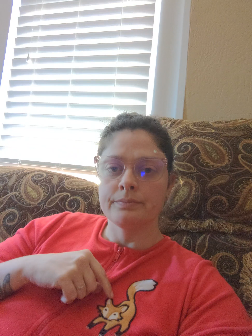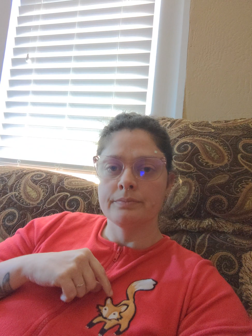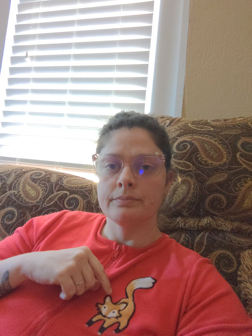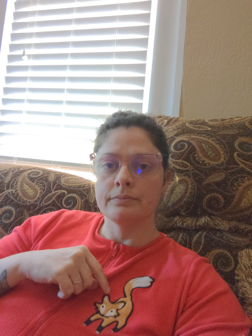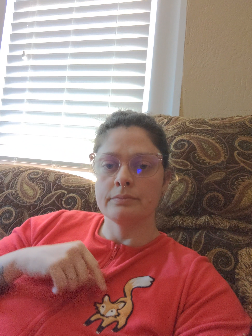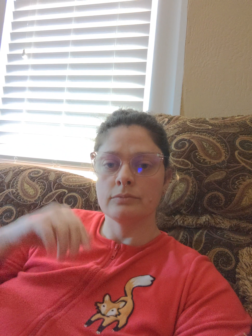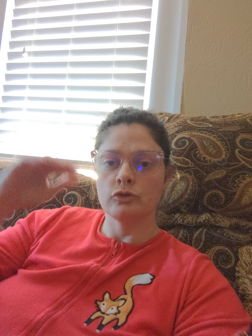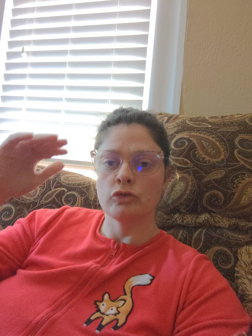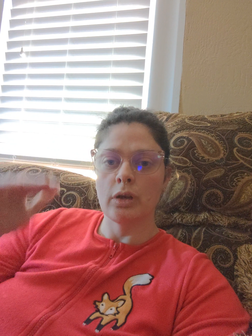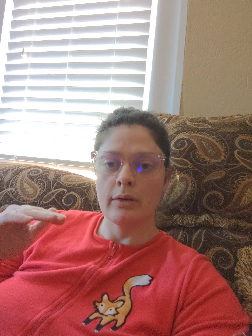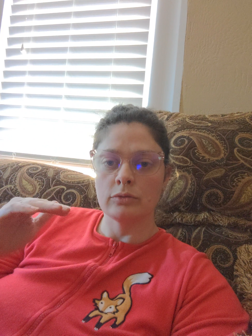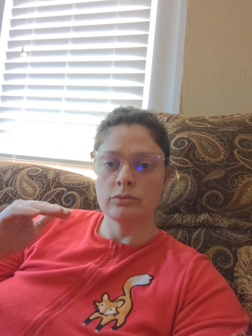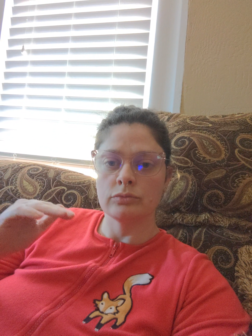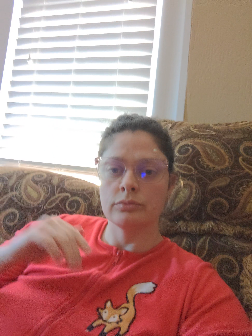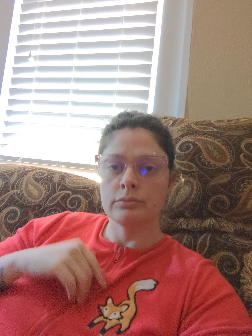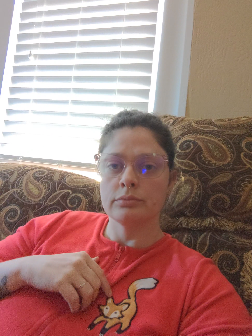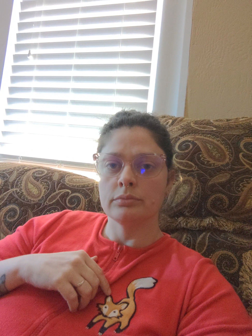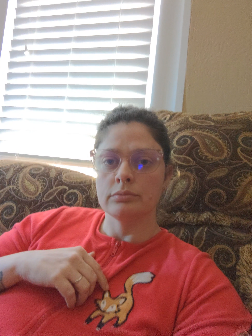child